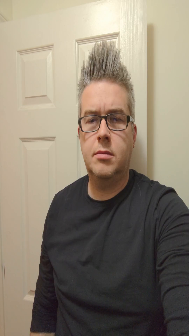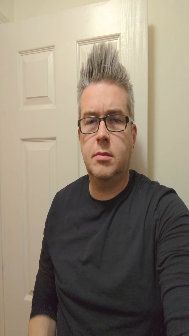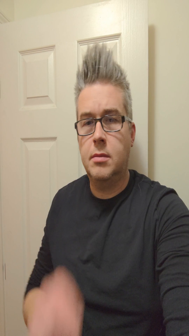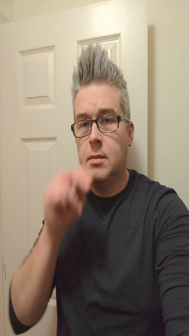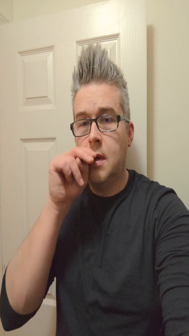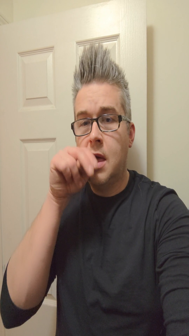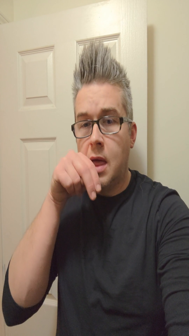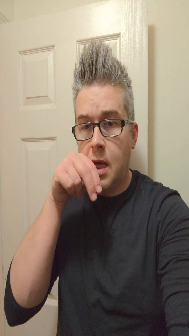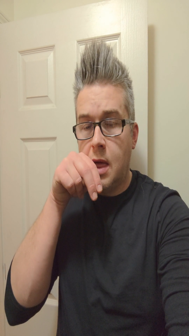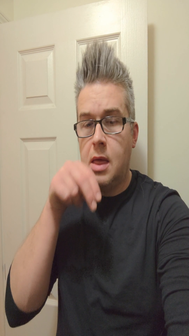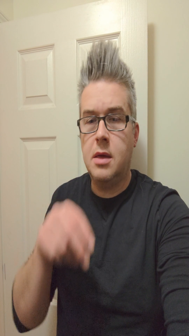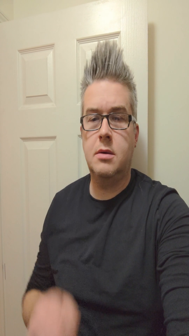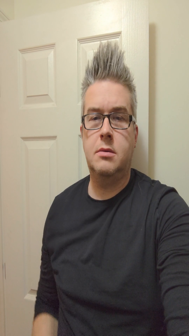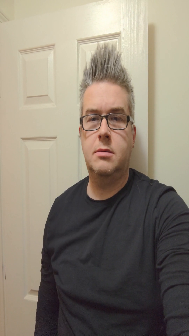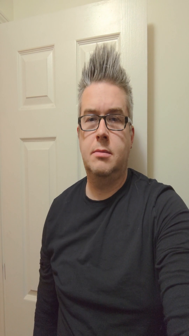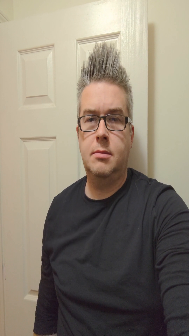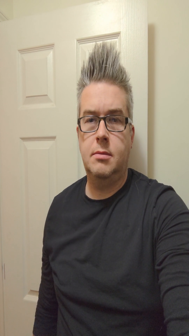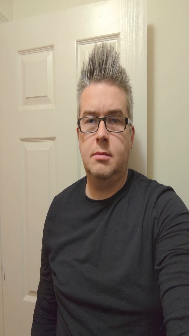tongue